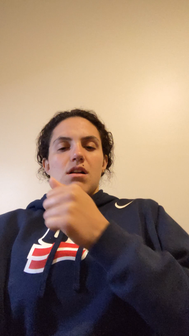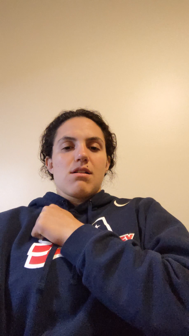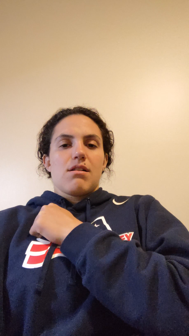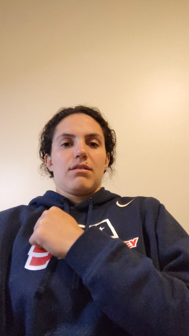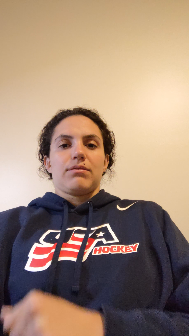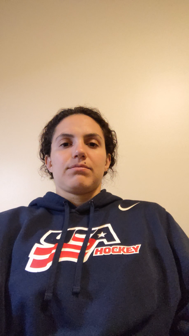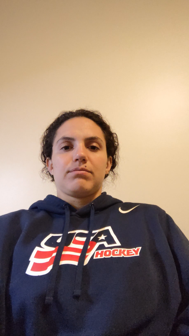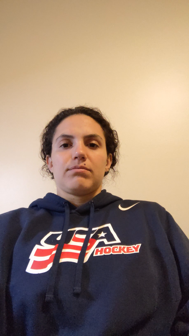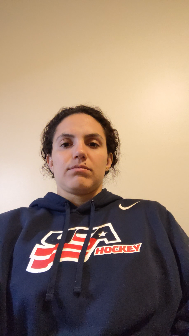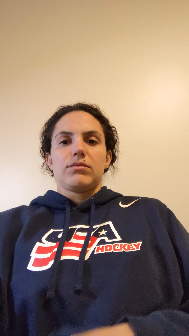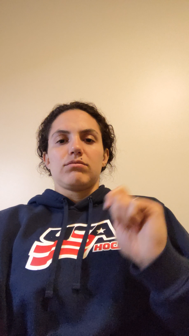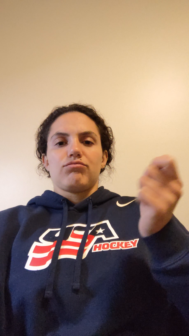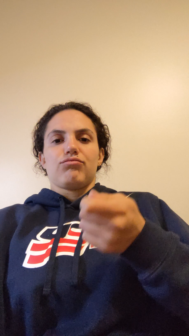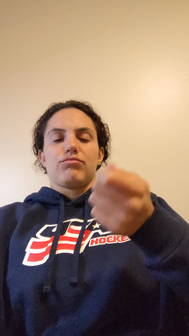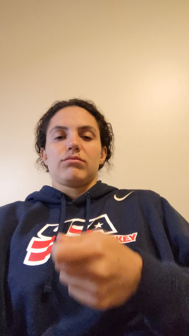cart